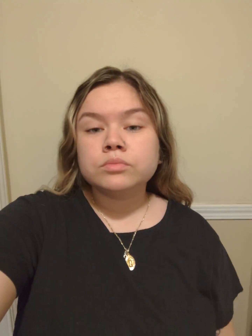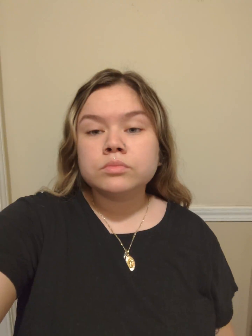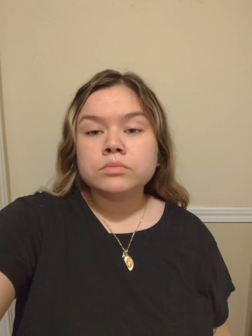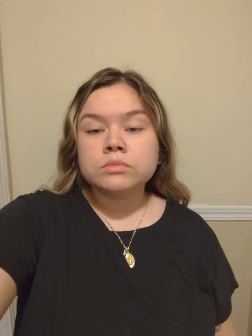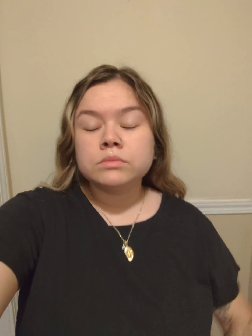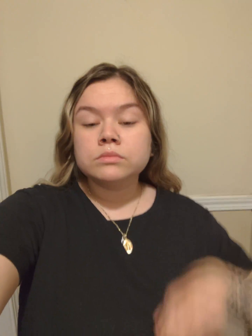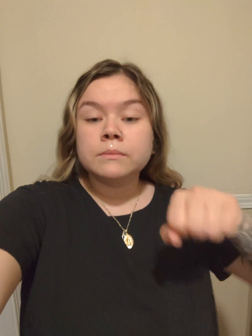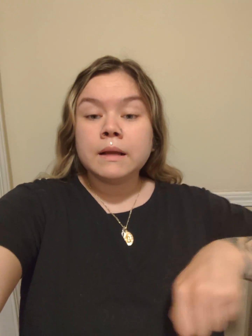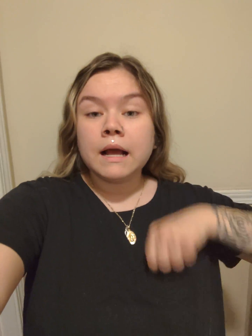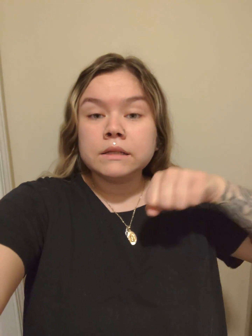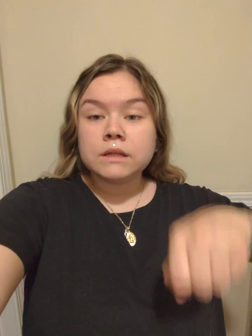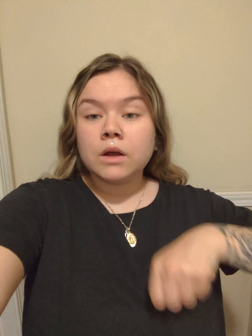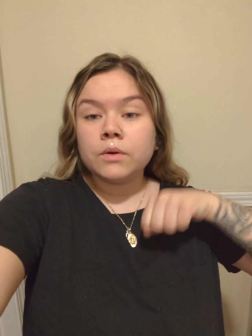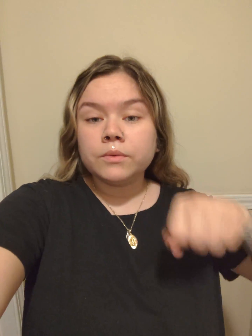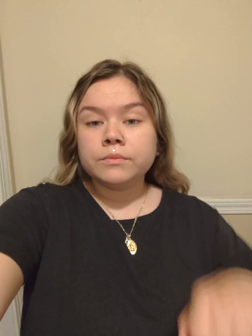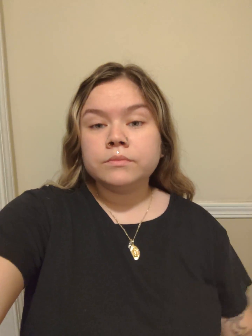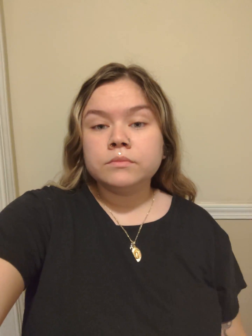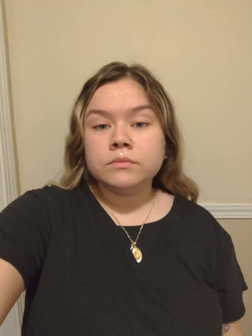bicycle